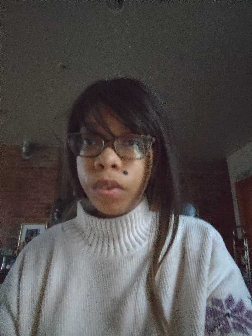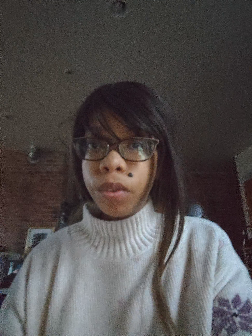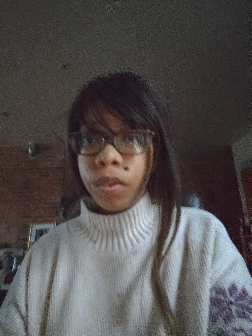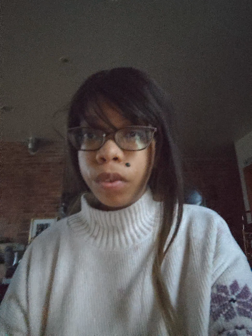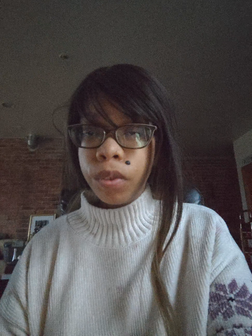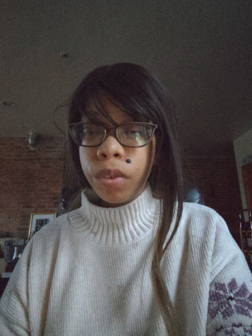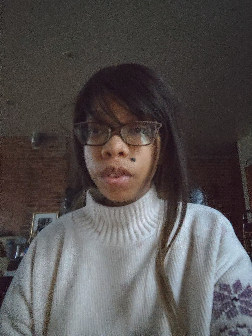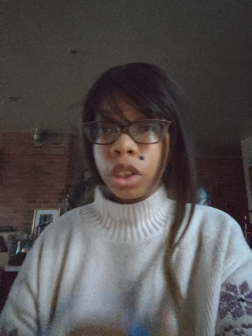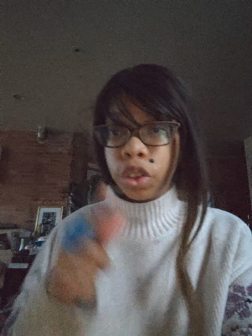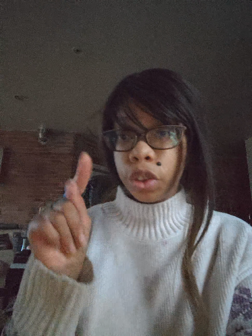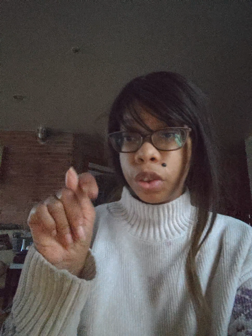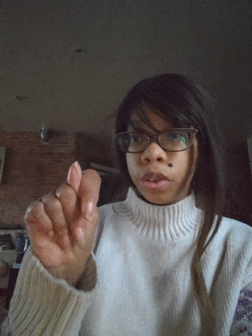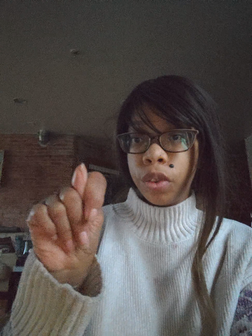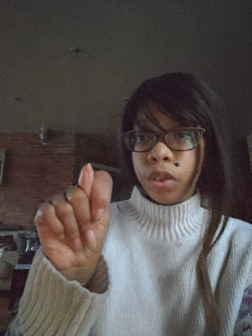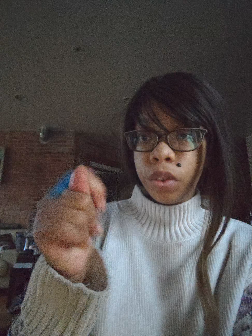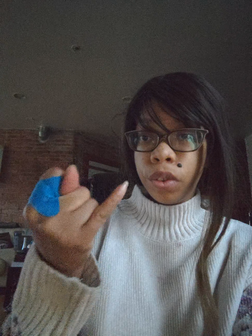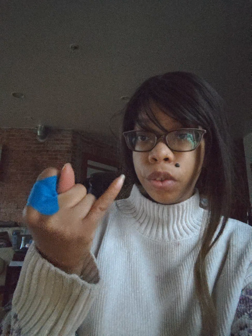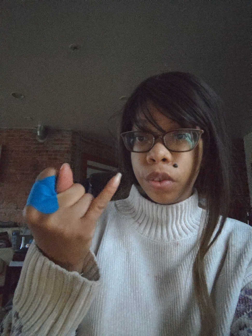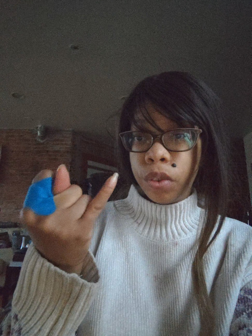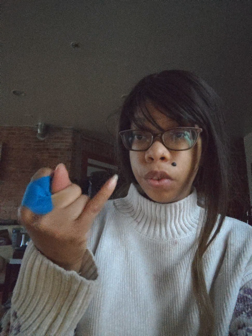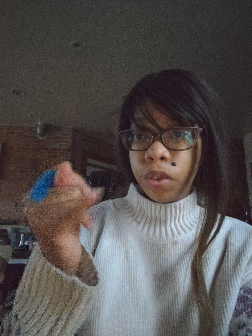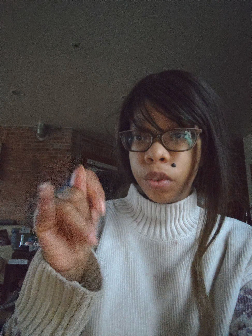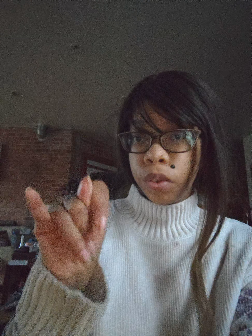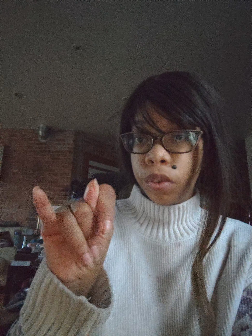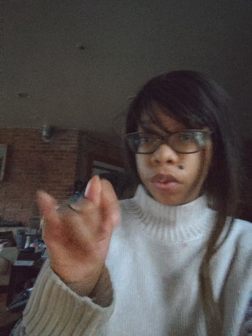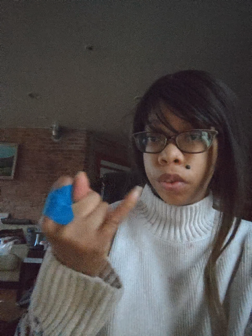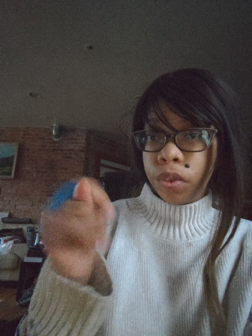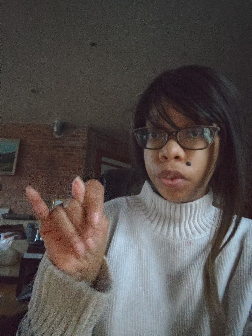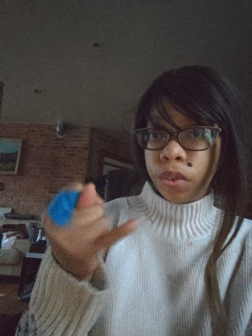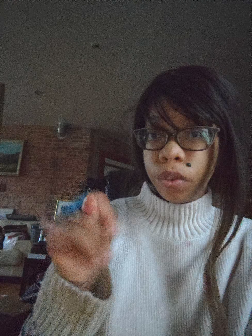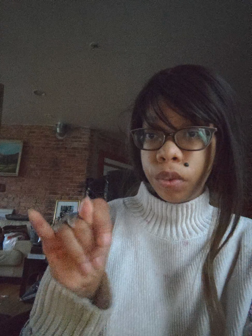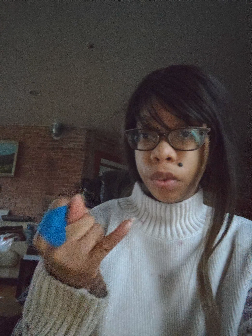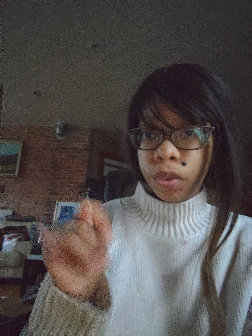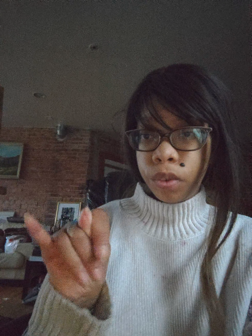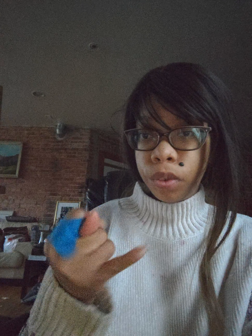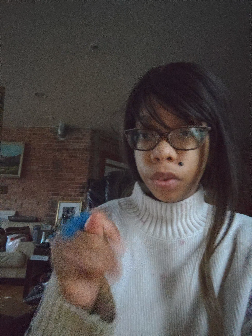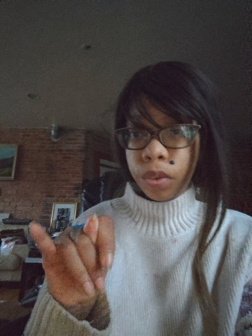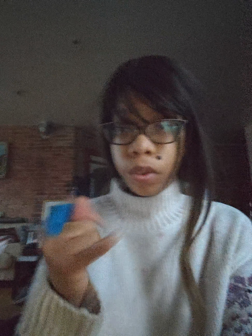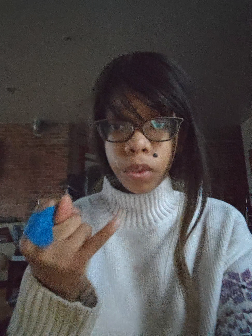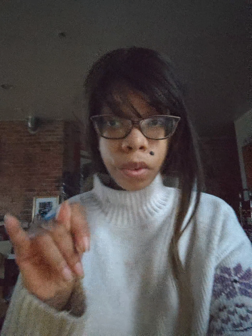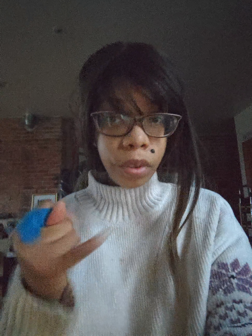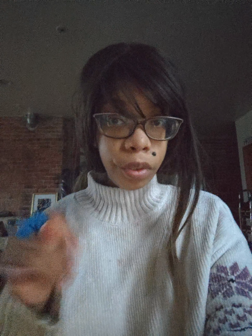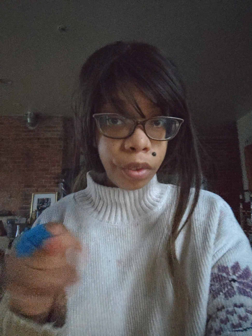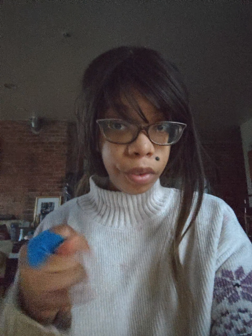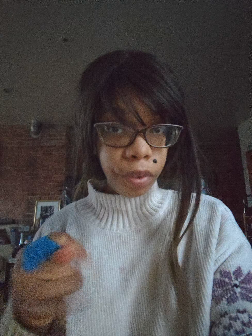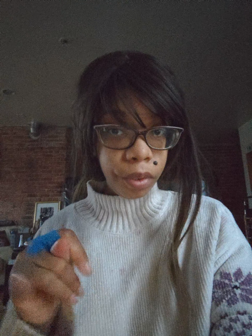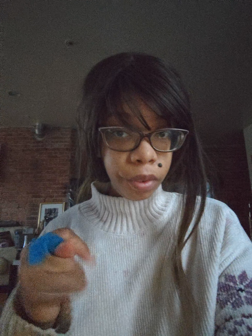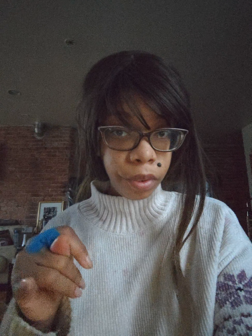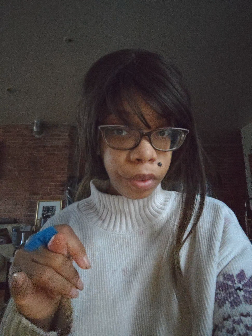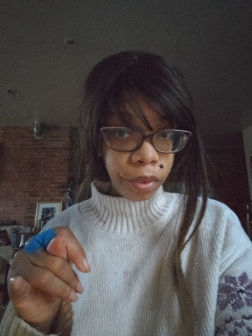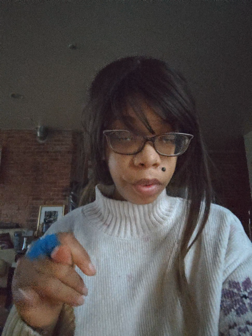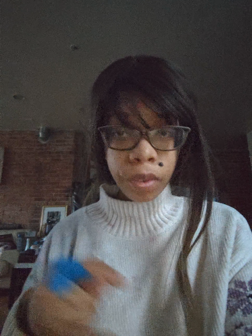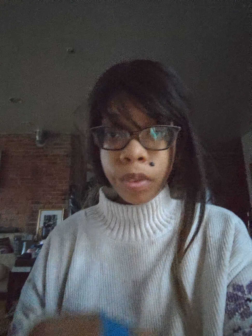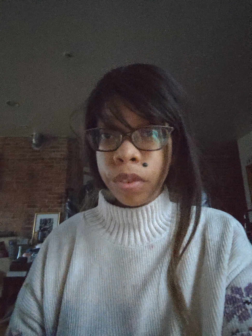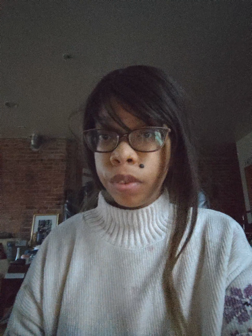toy